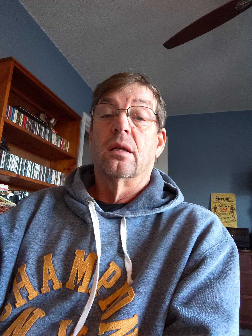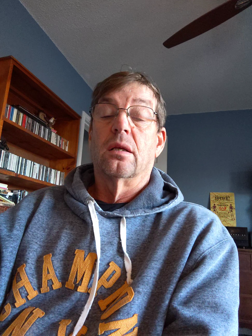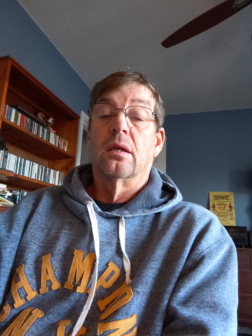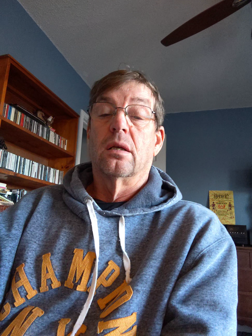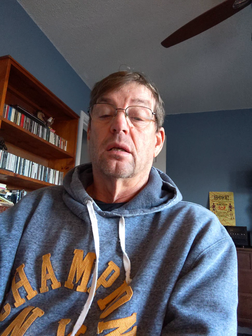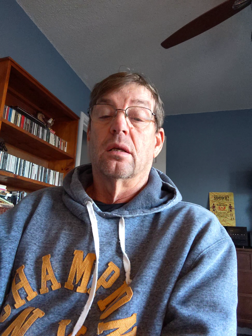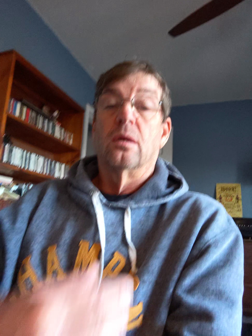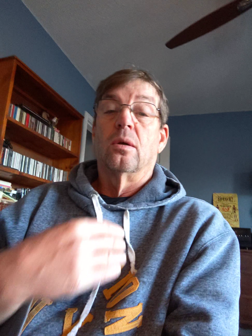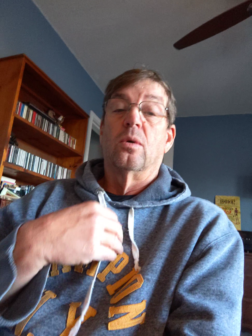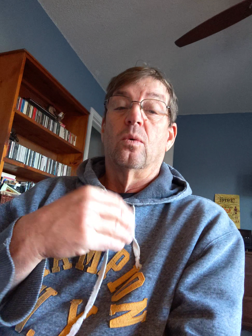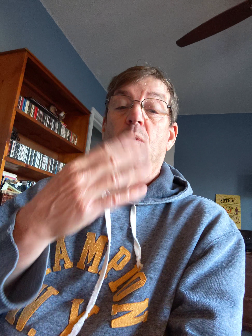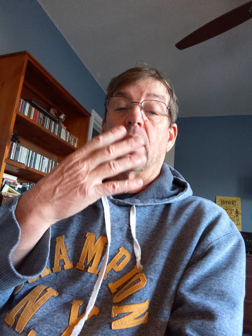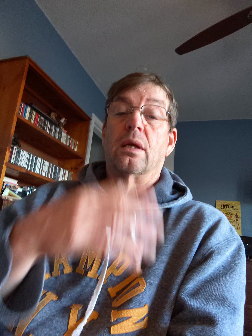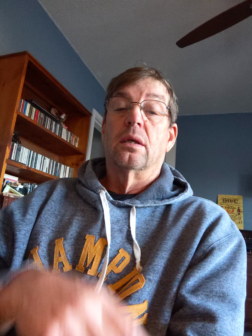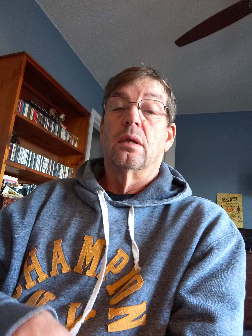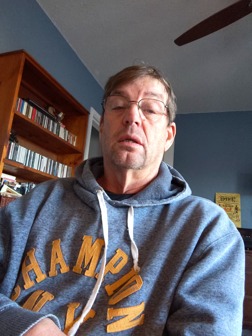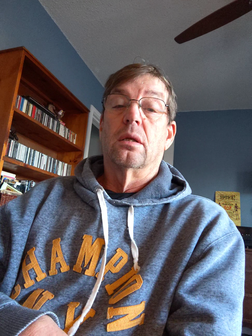white